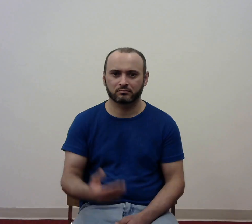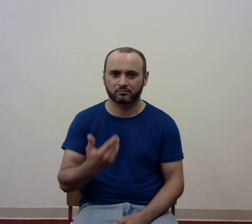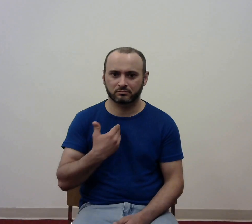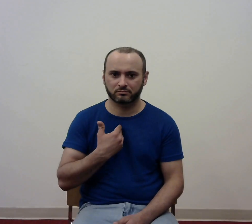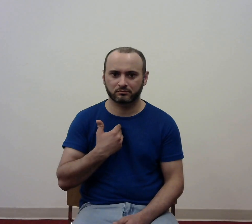mən